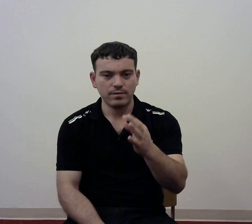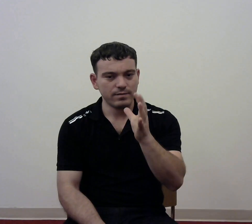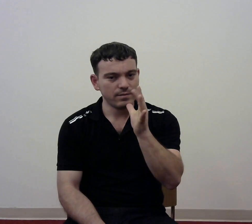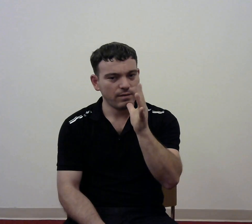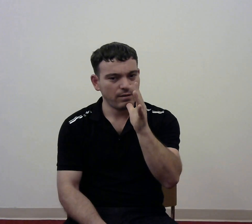yaş